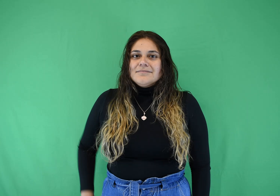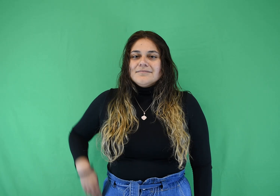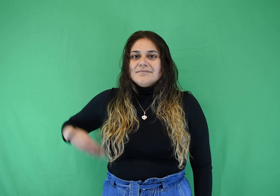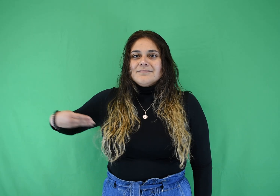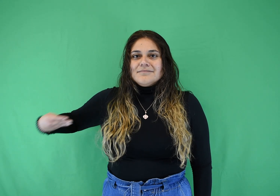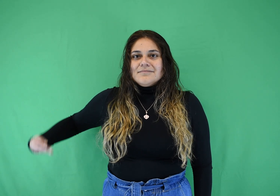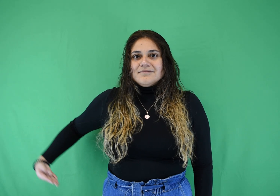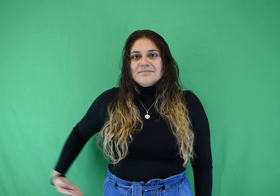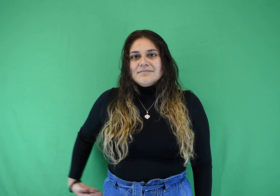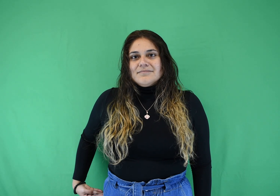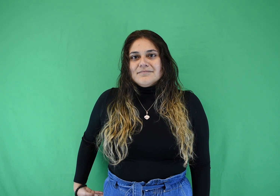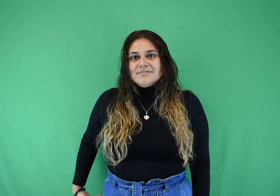accidente